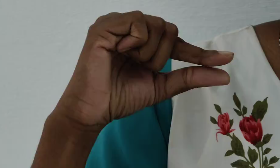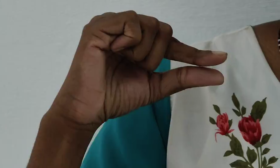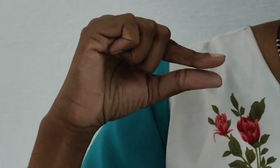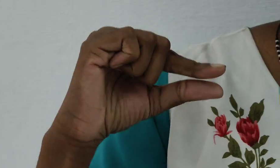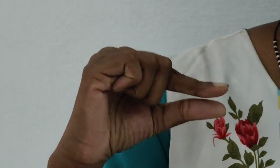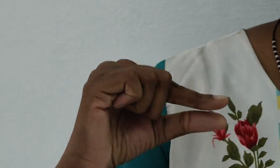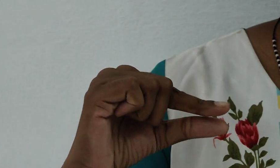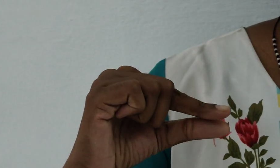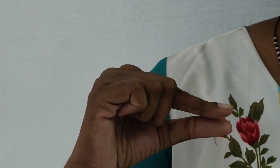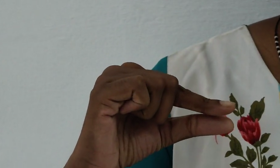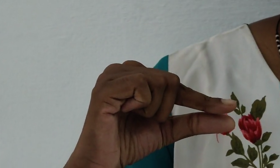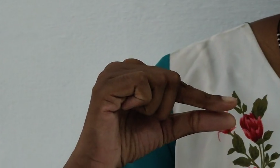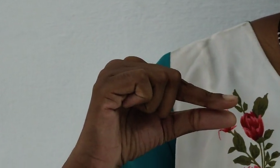ഊ